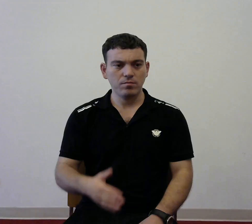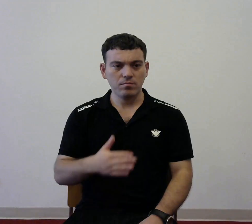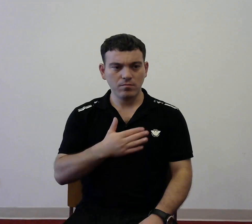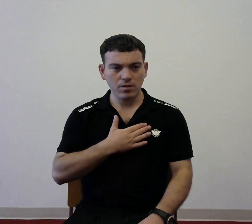mən